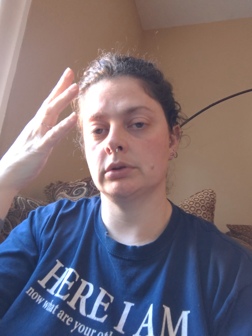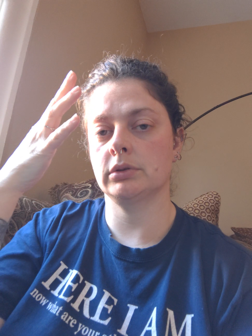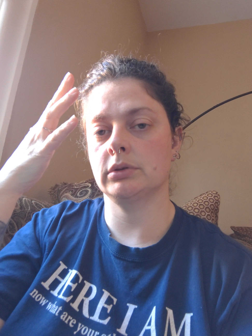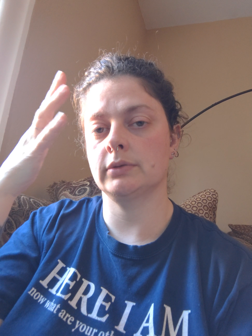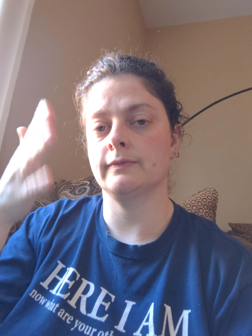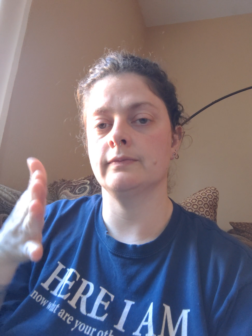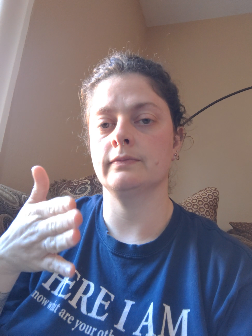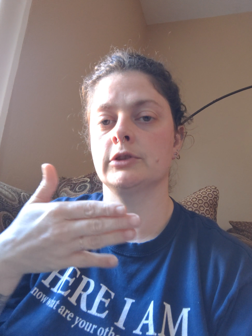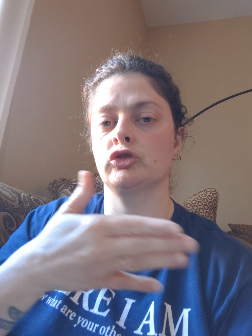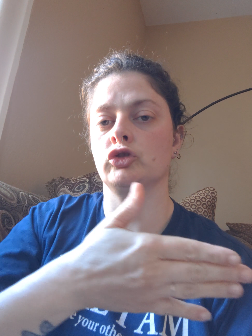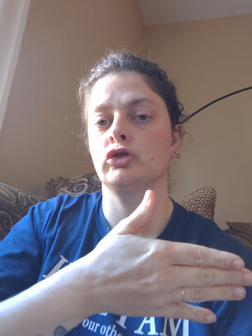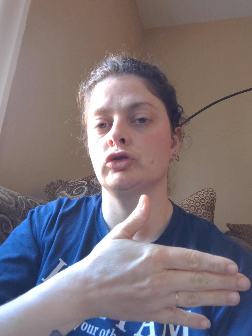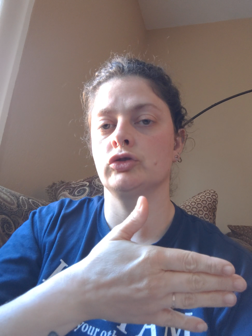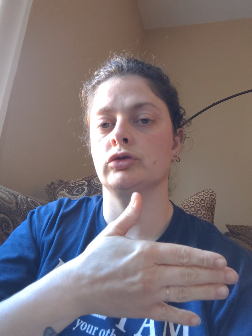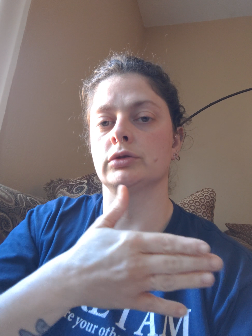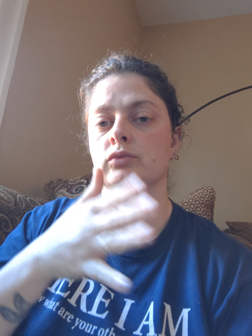fish